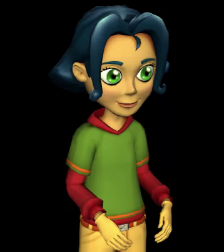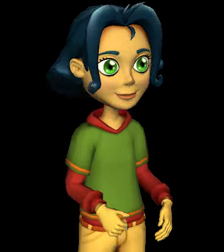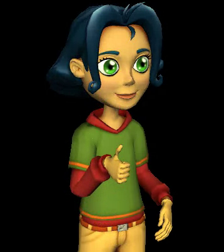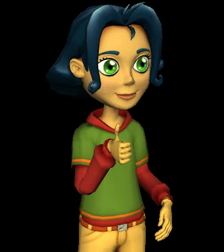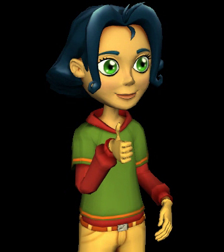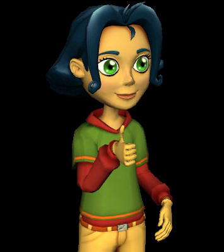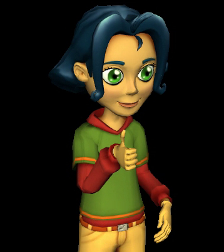1